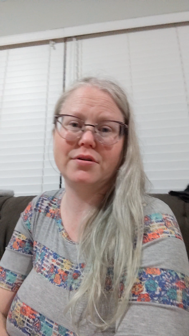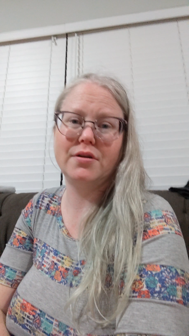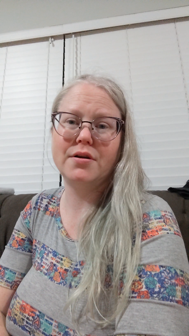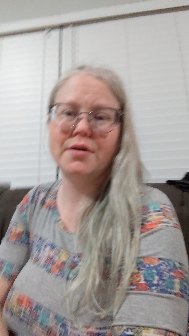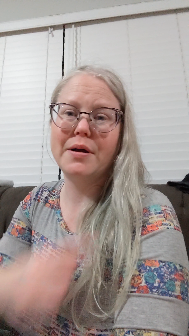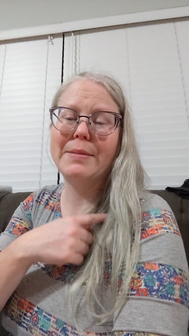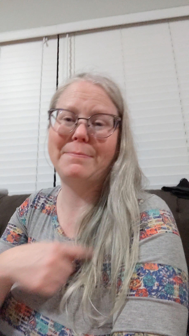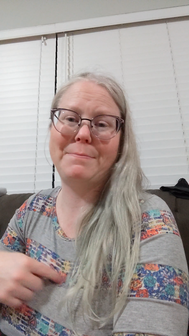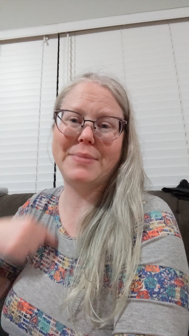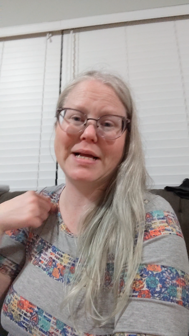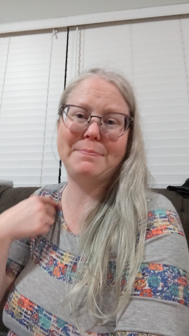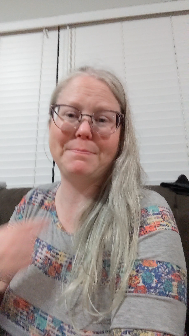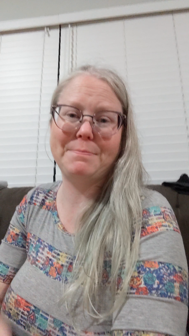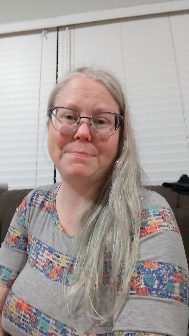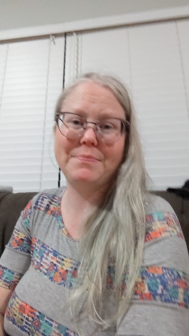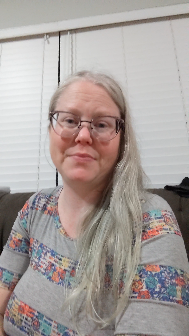bib